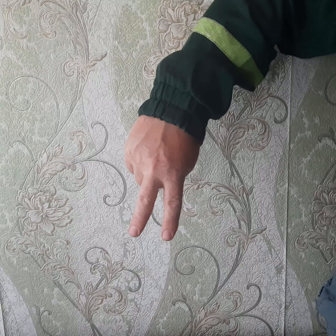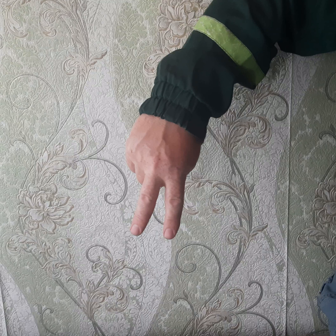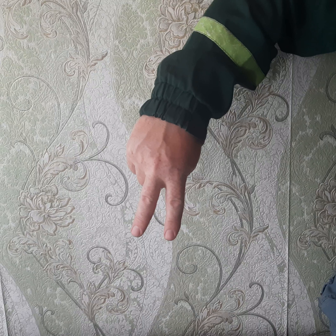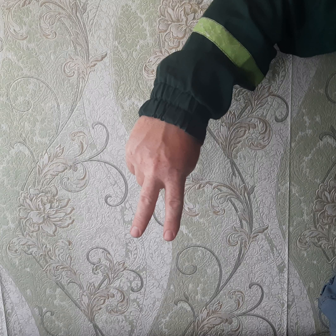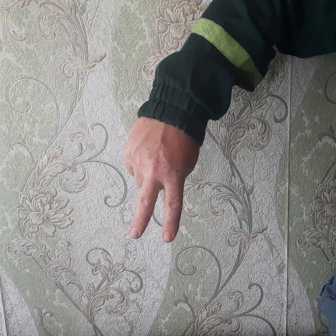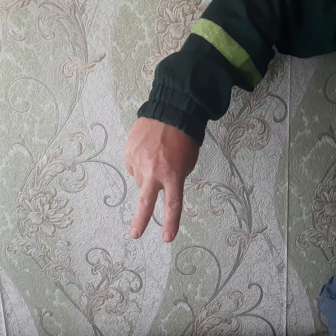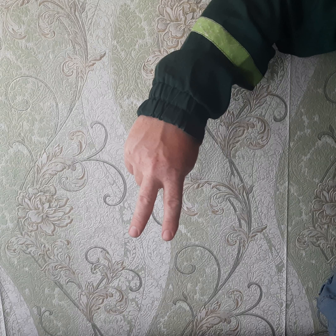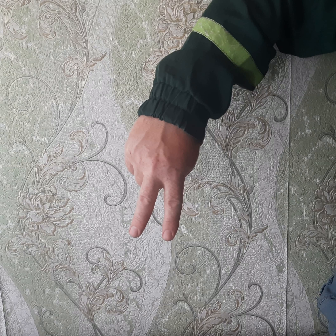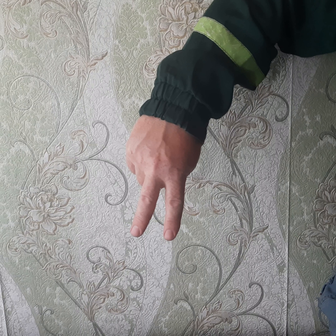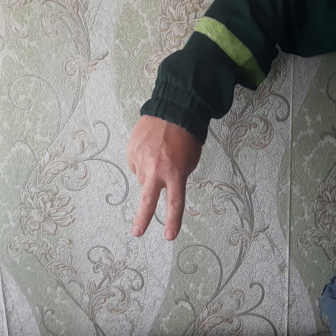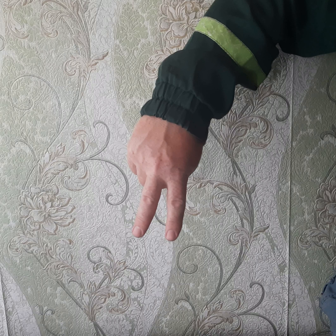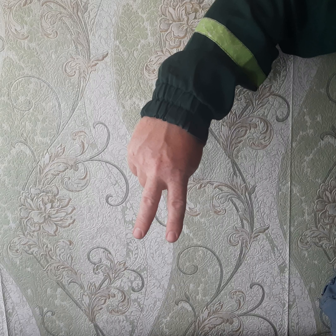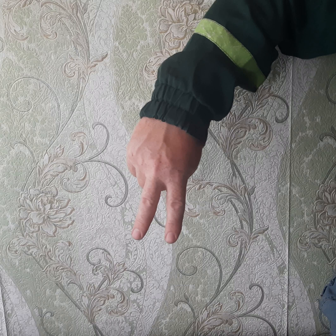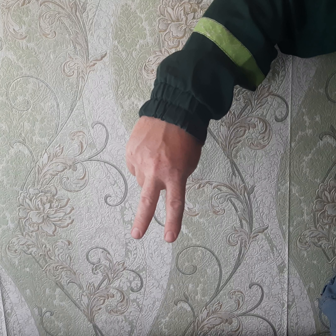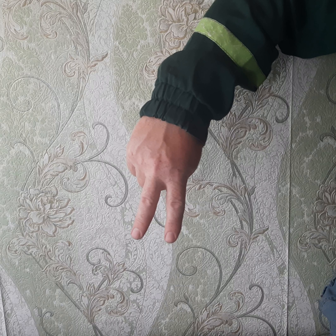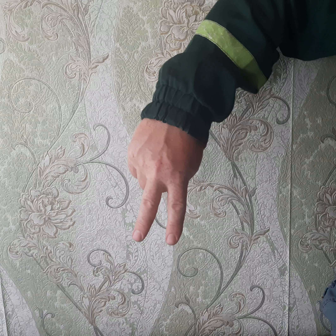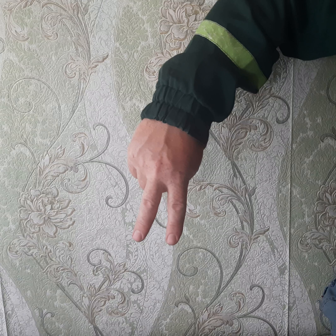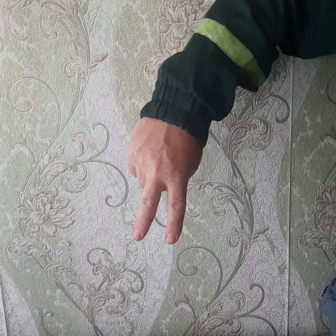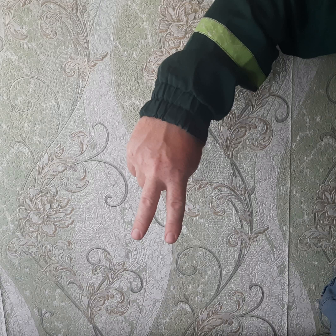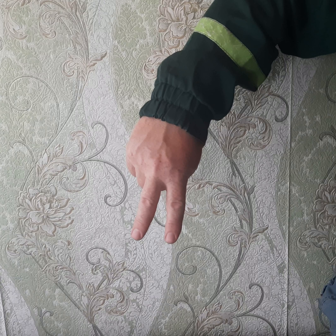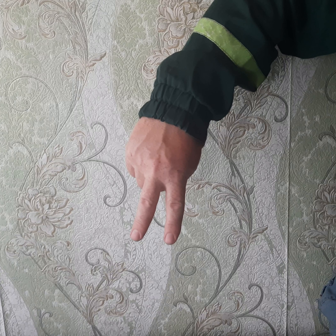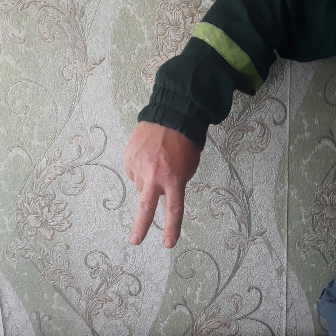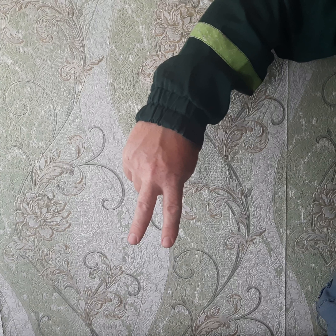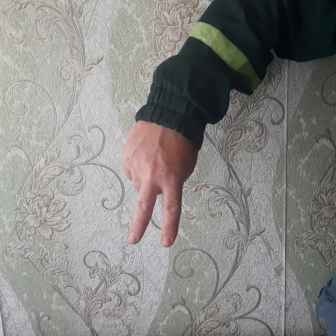Л